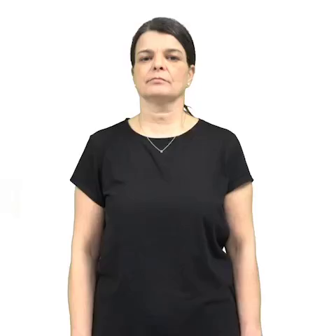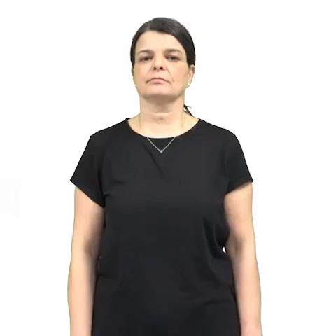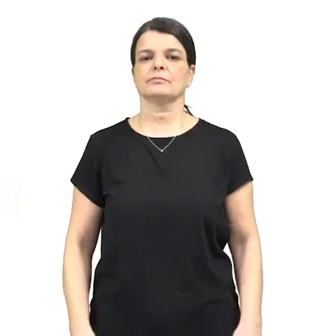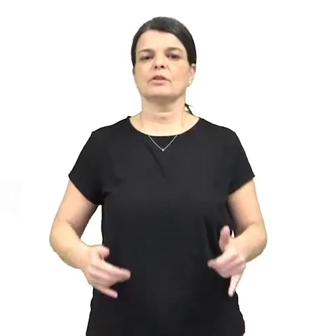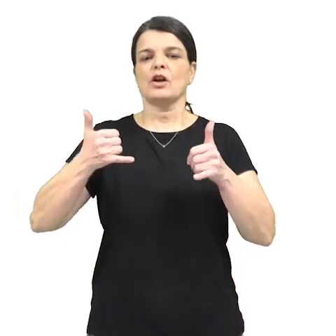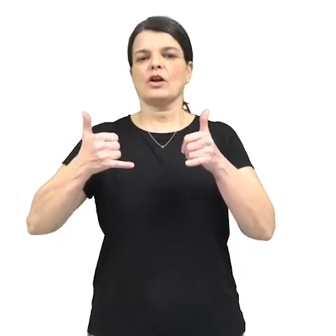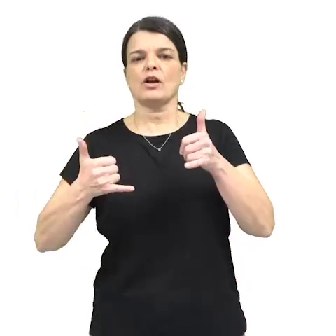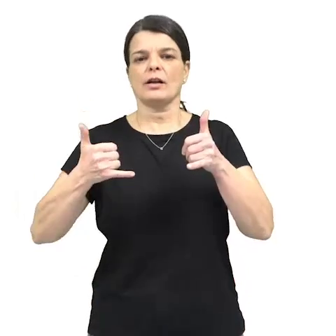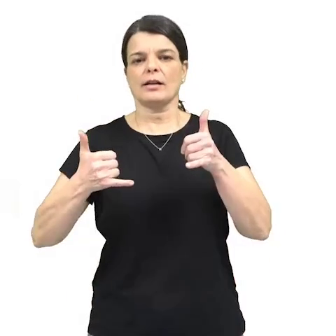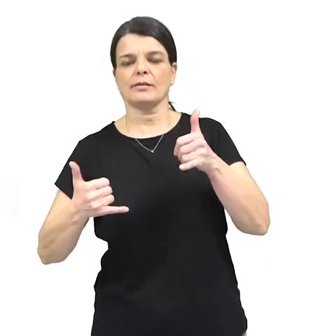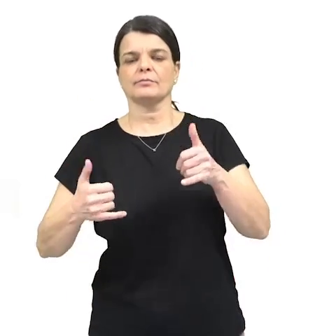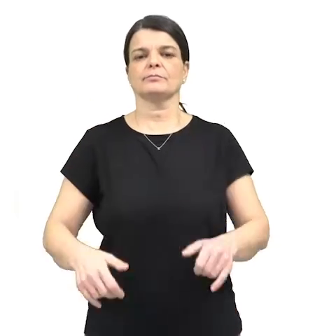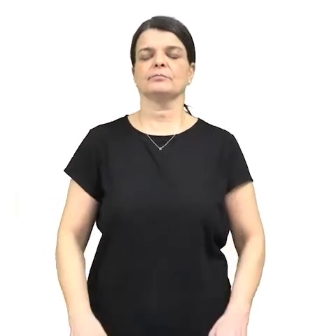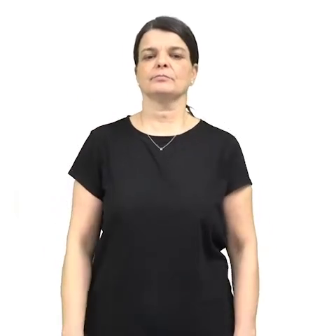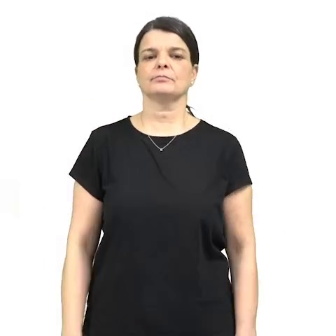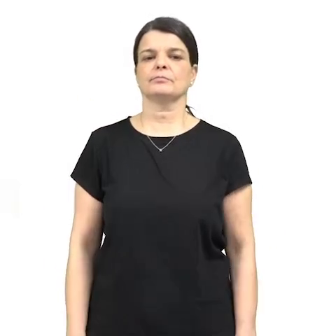cojera